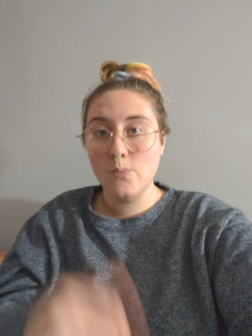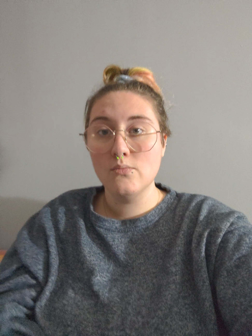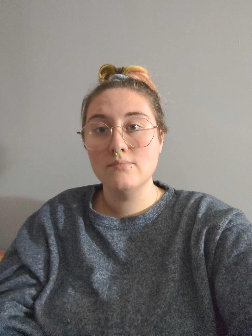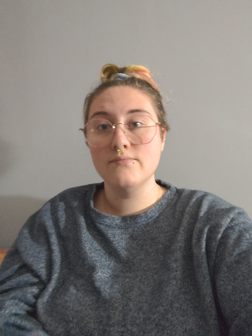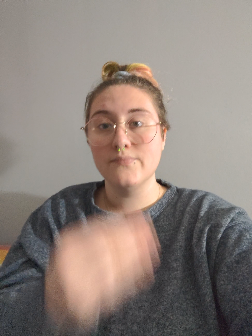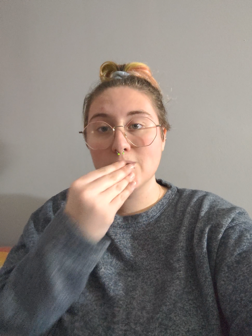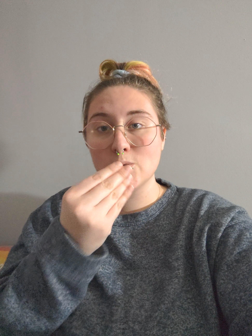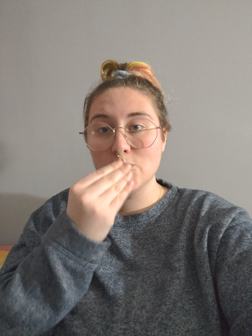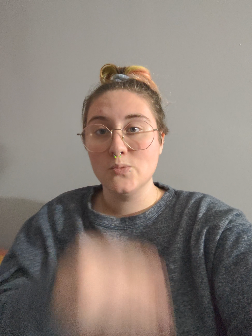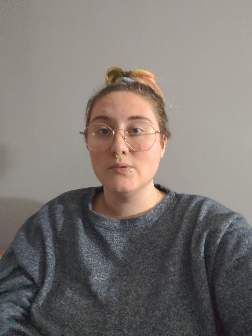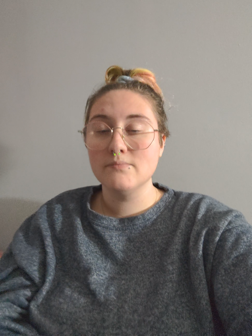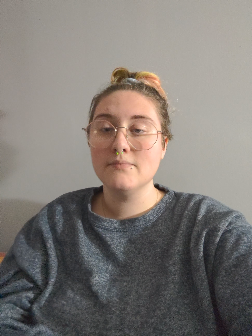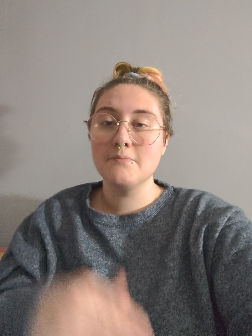food